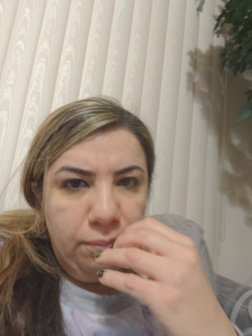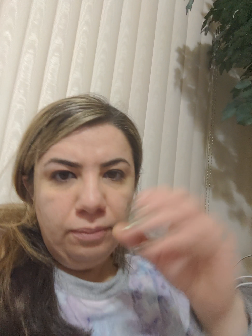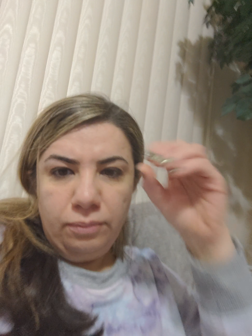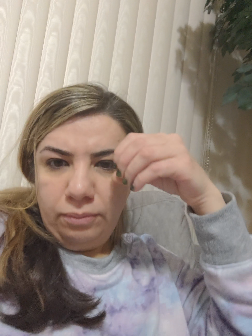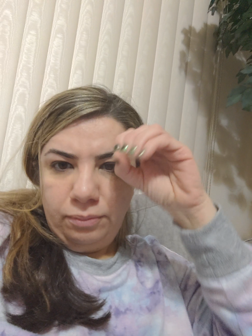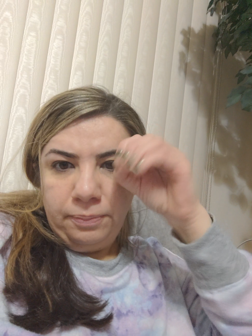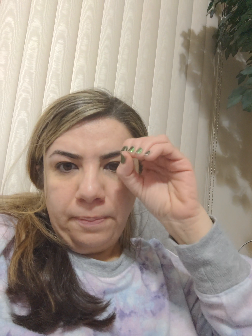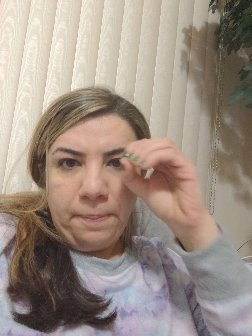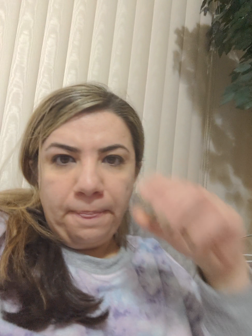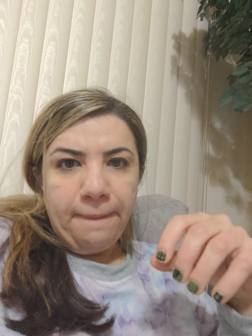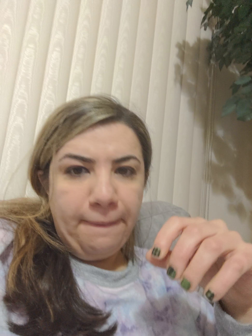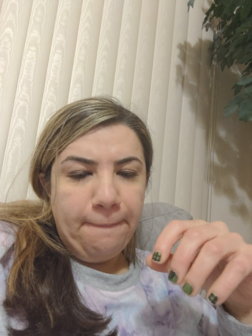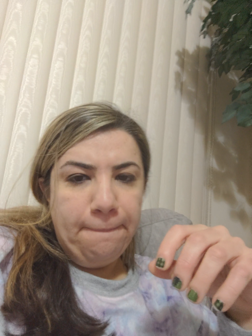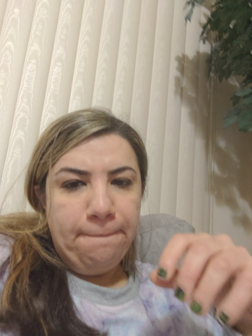owl